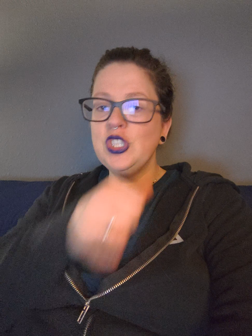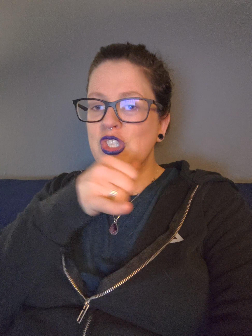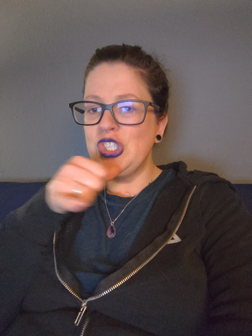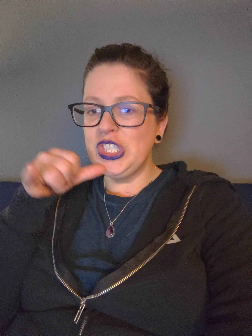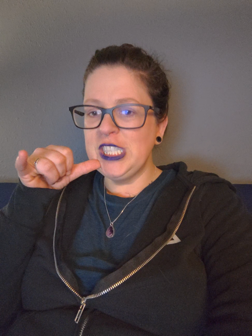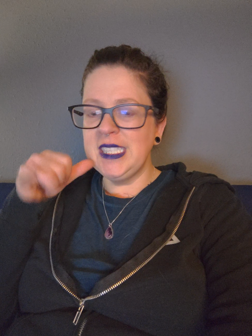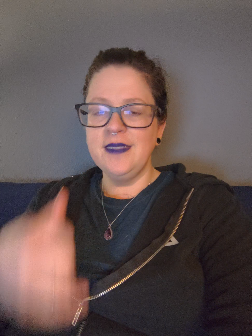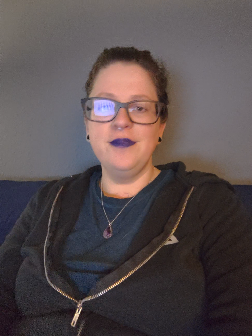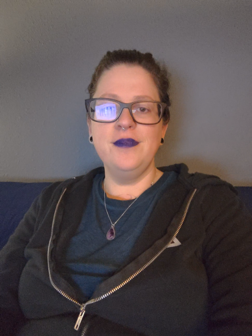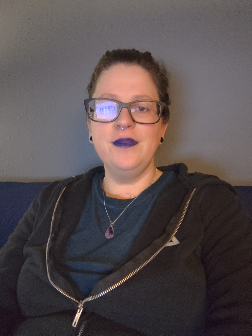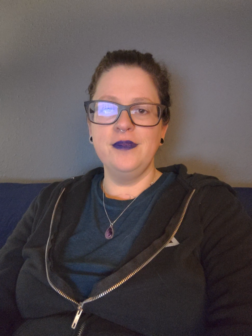jeans